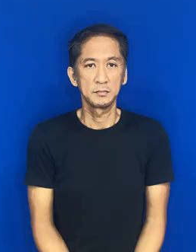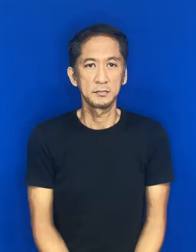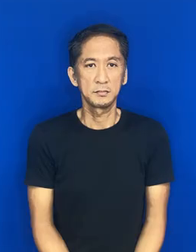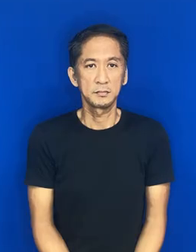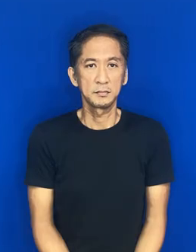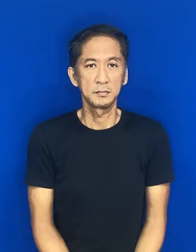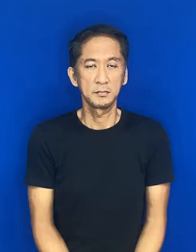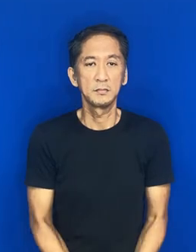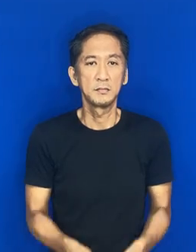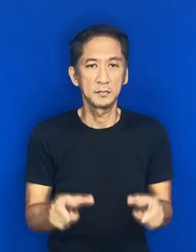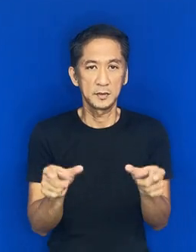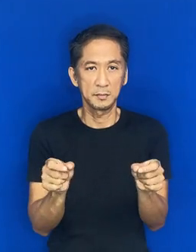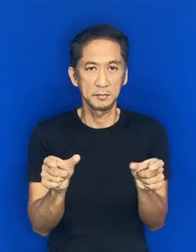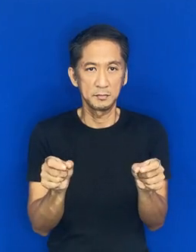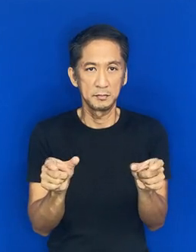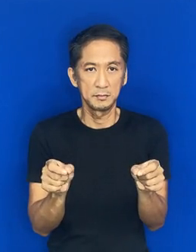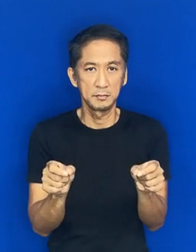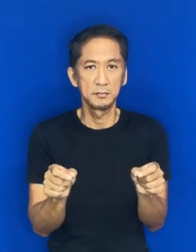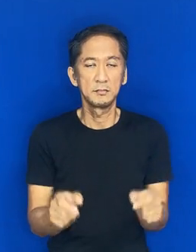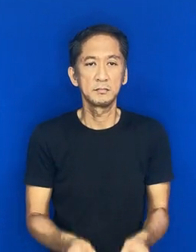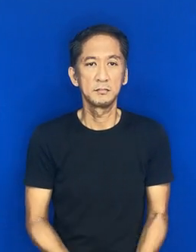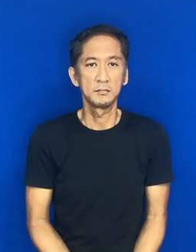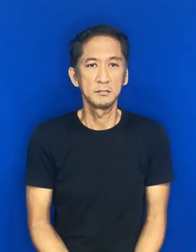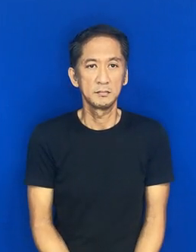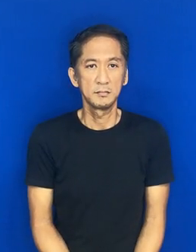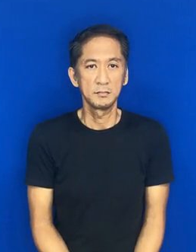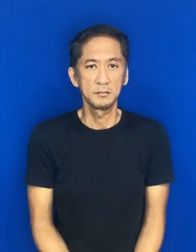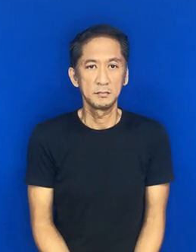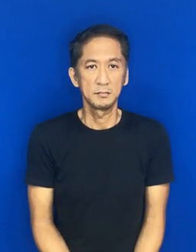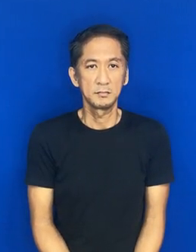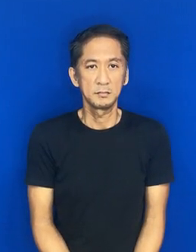crab